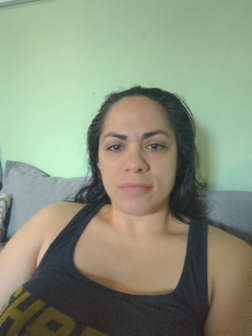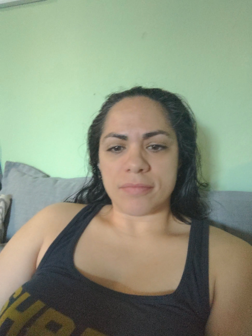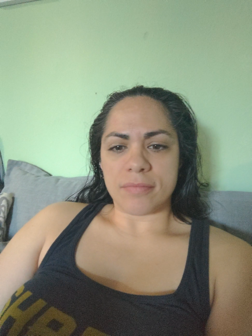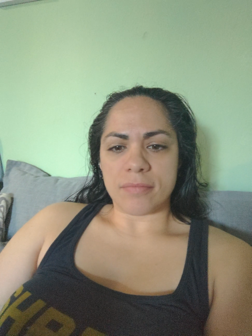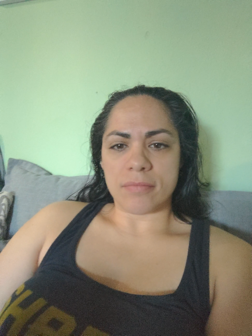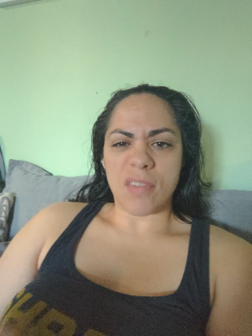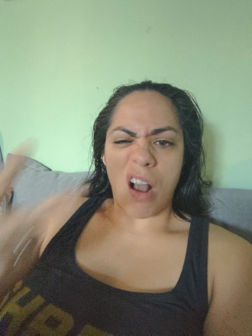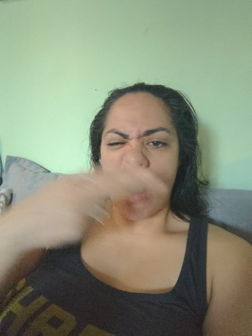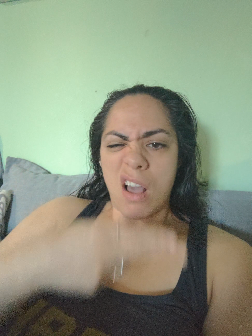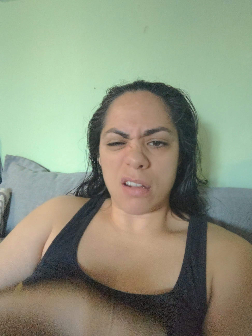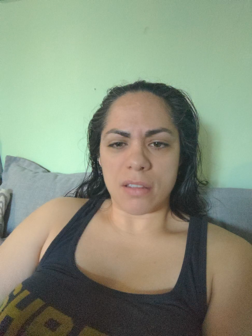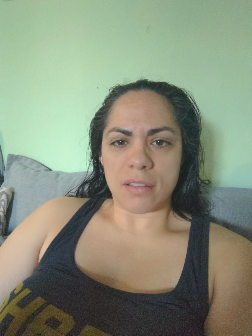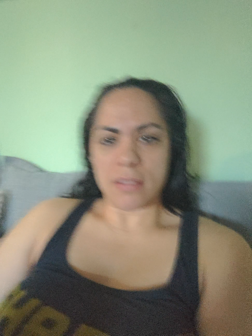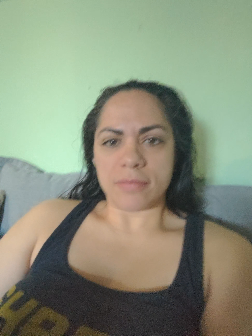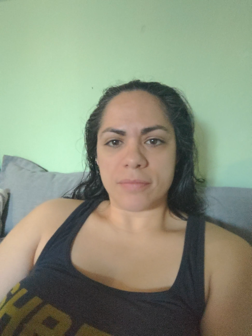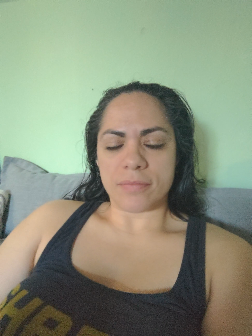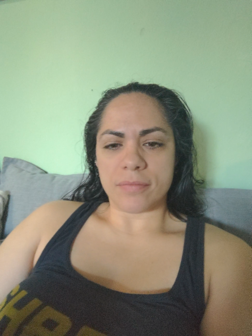cut